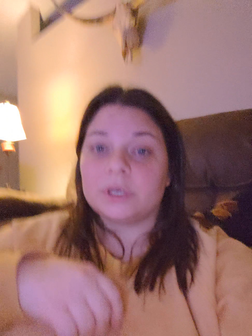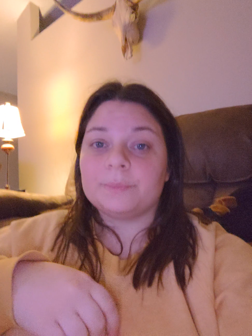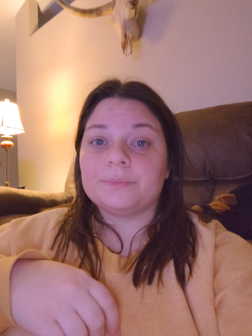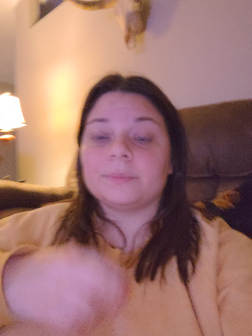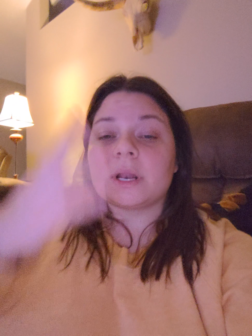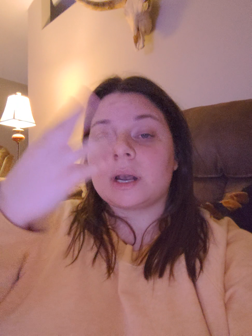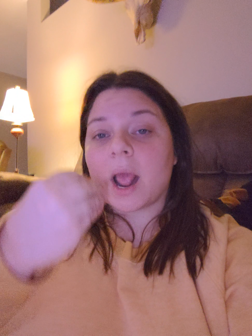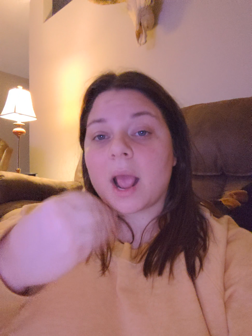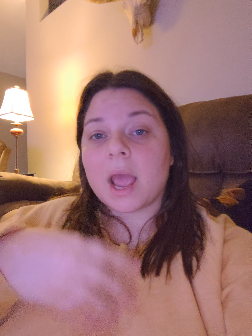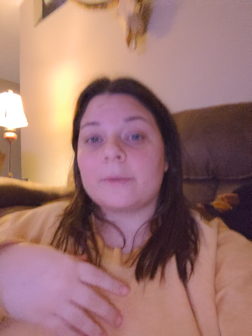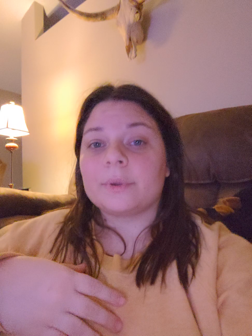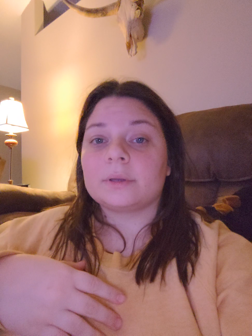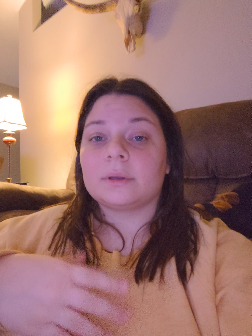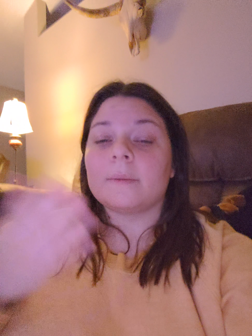nap